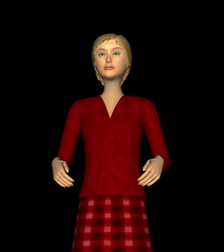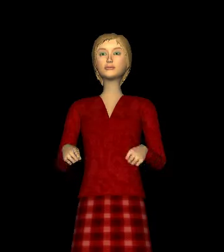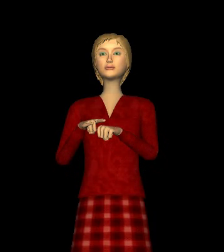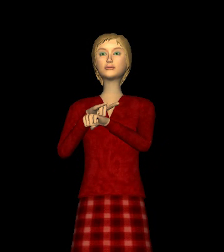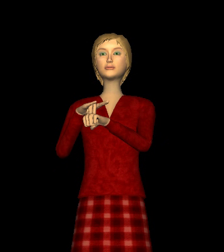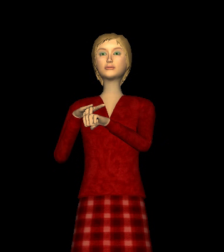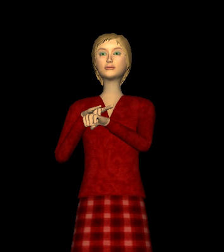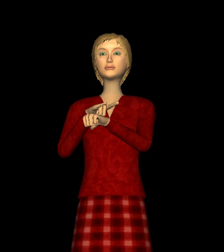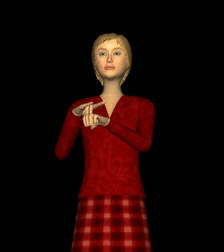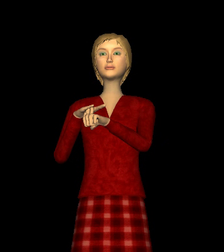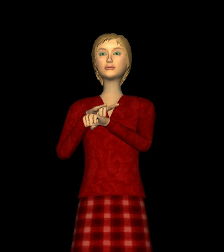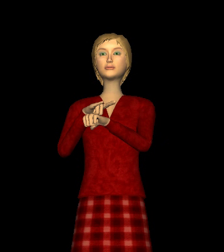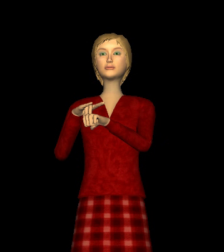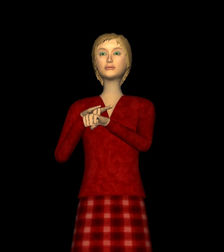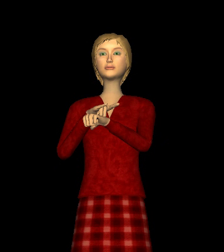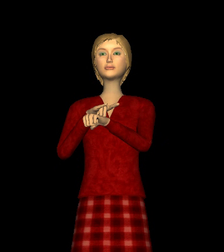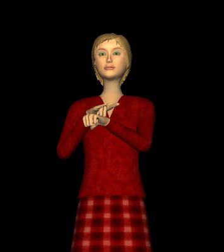ساعة